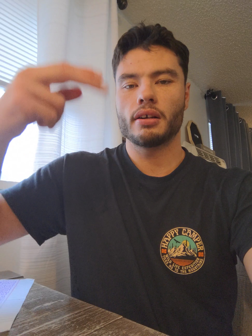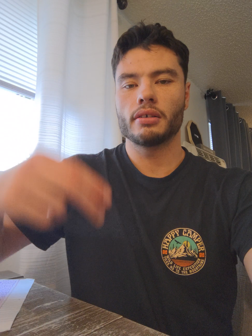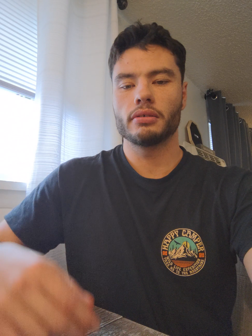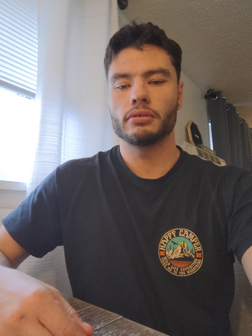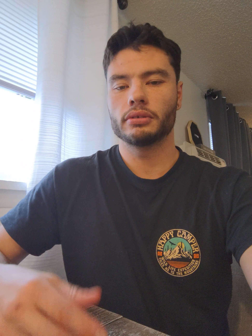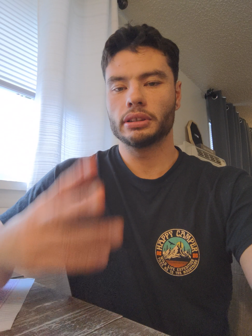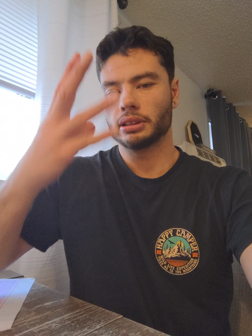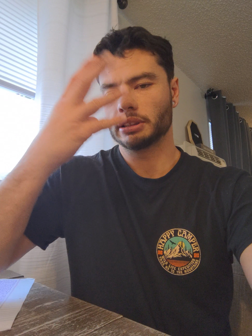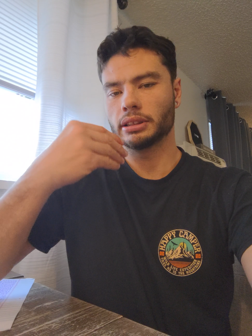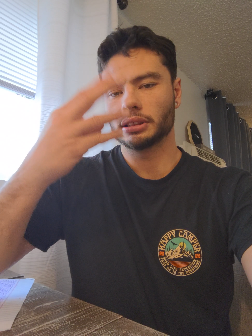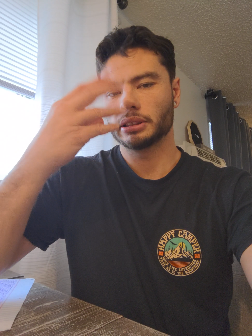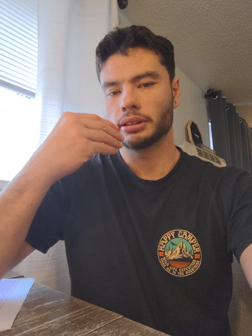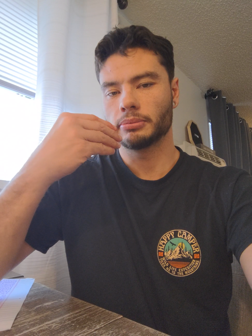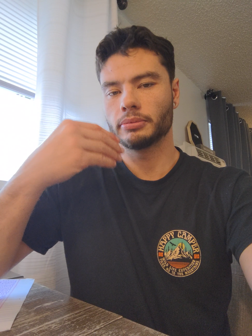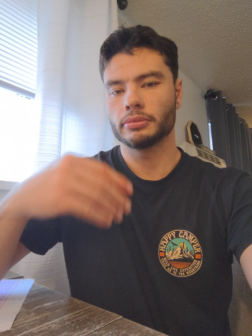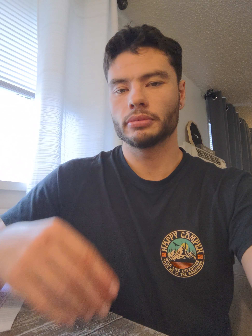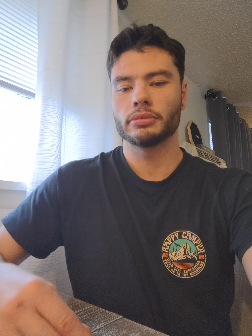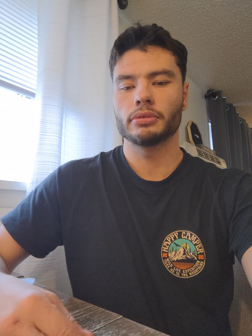sleepy